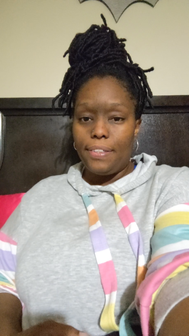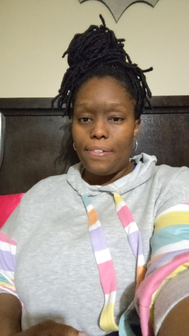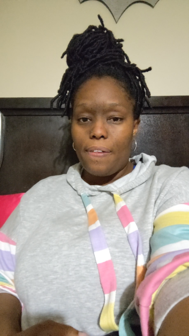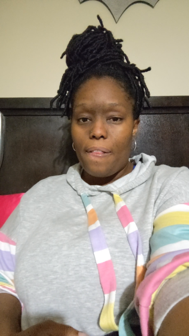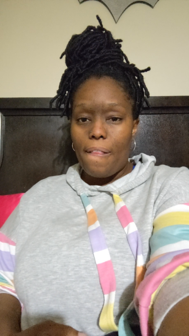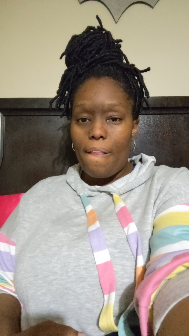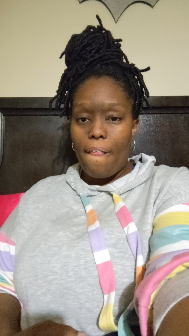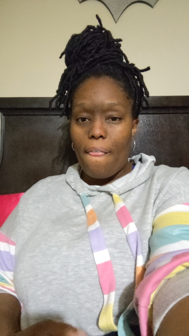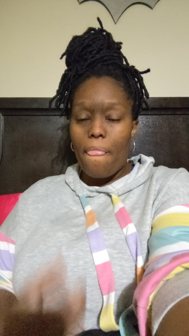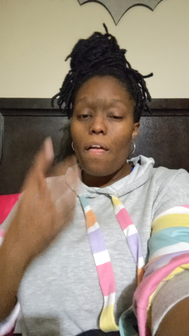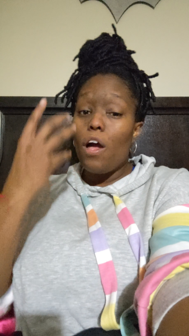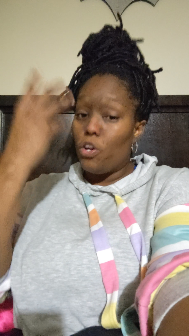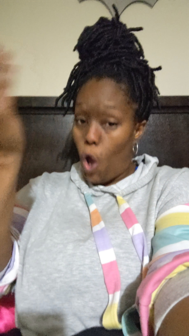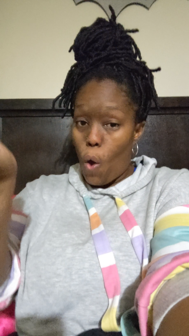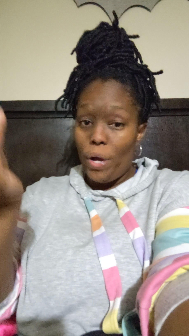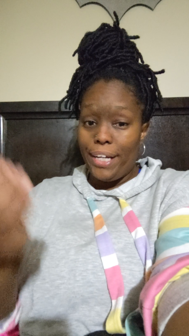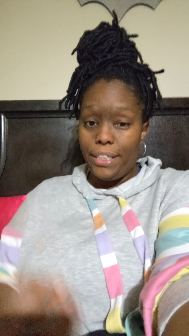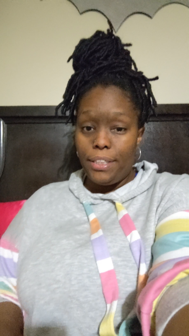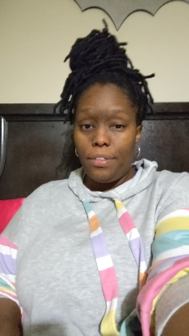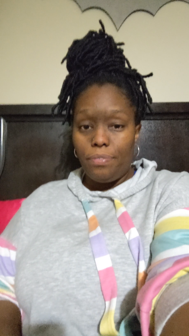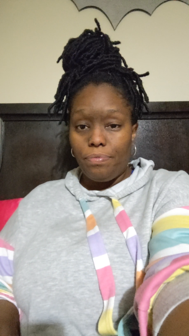going to